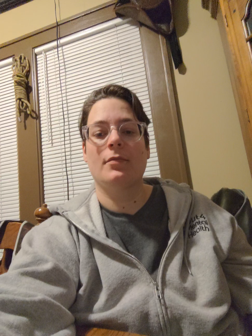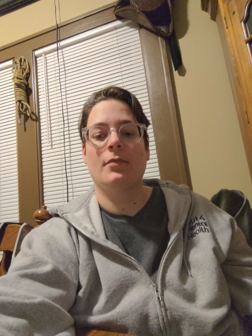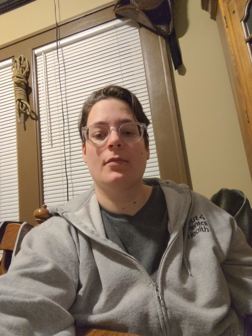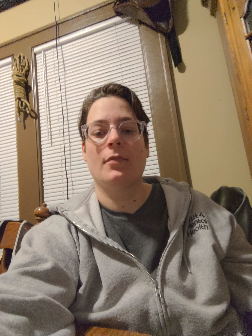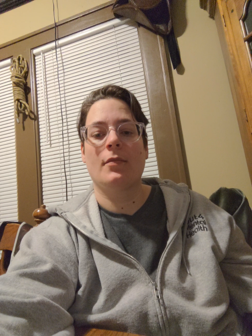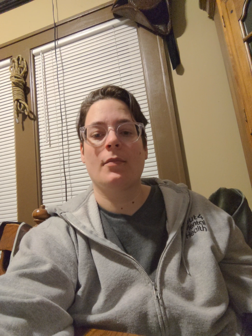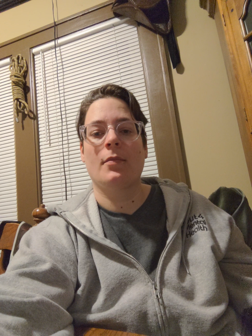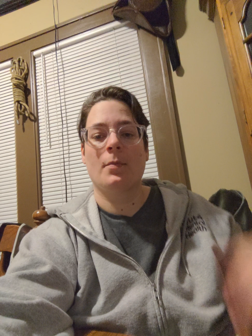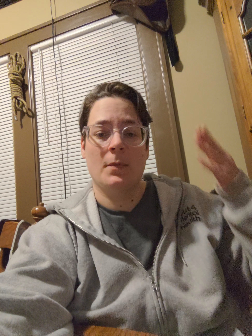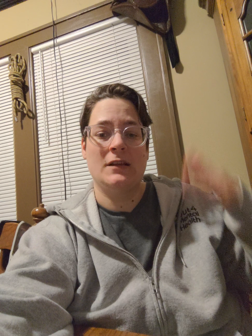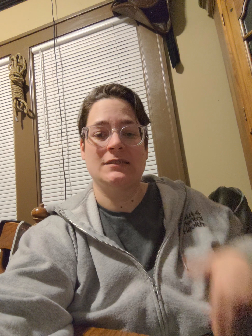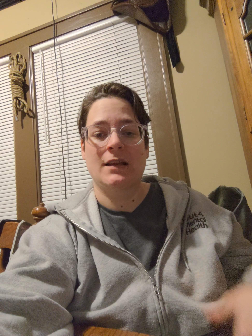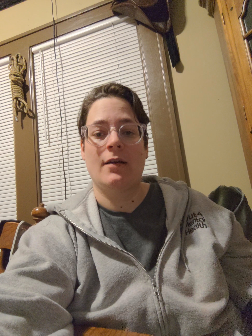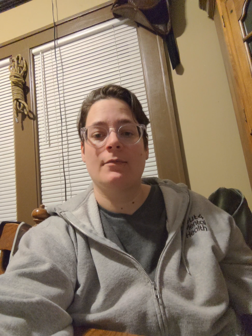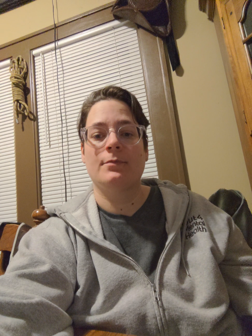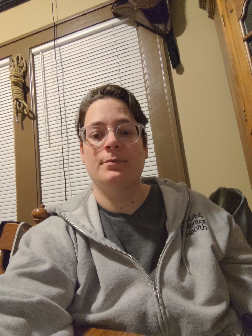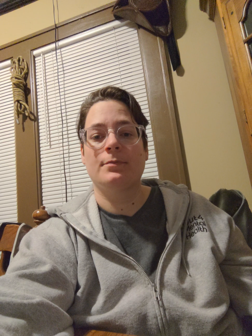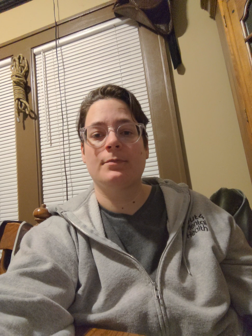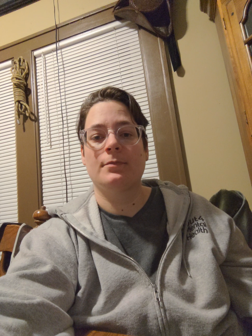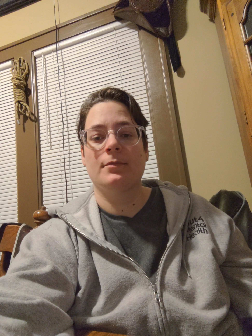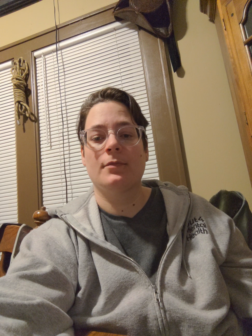beside